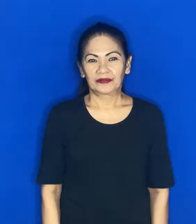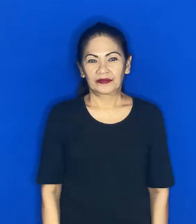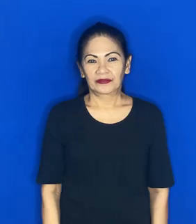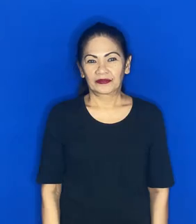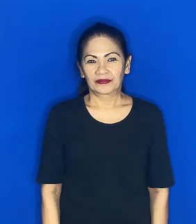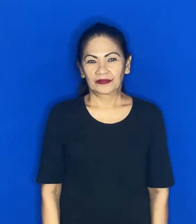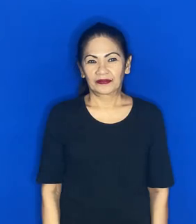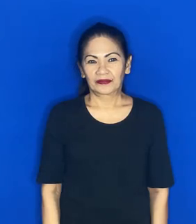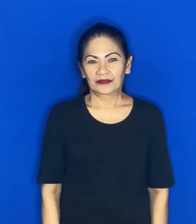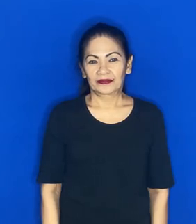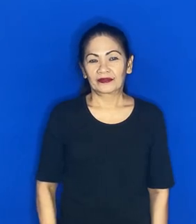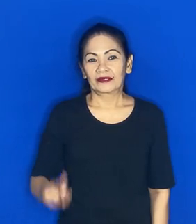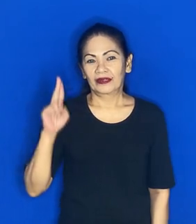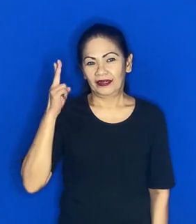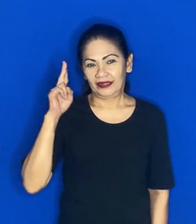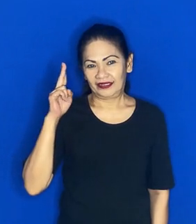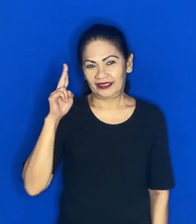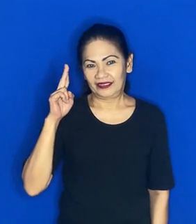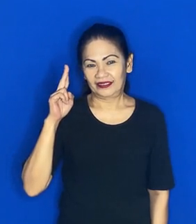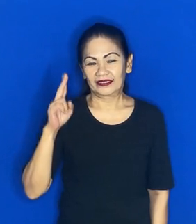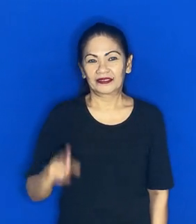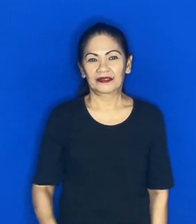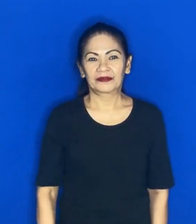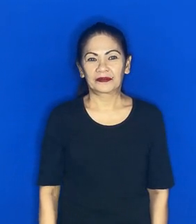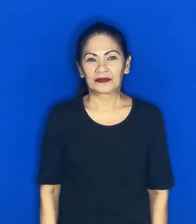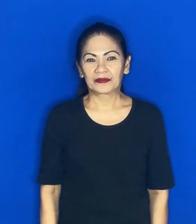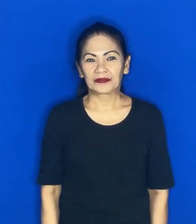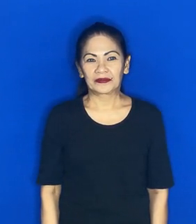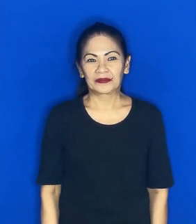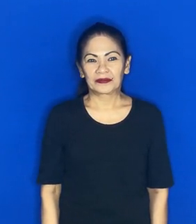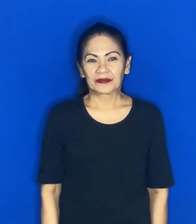uncle